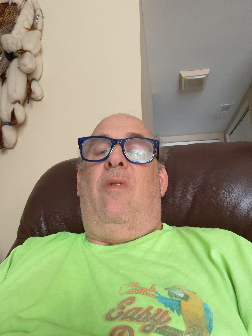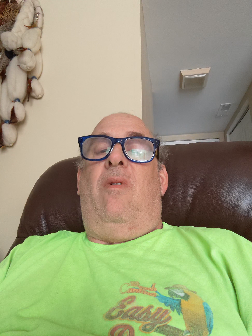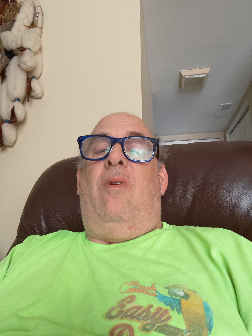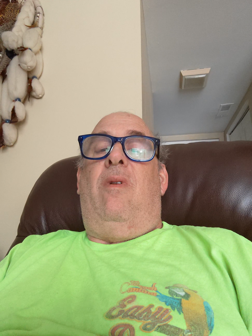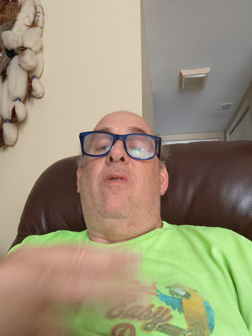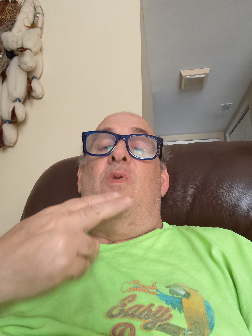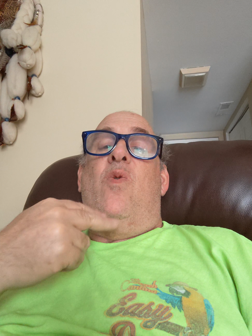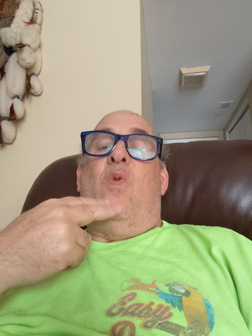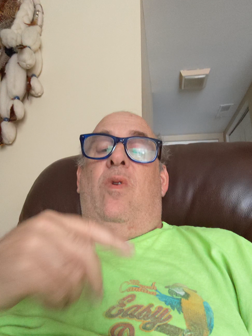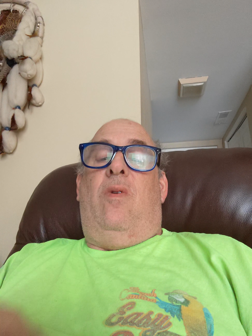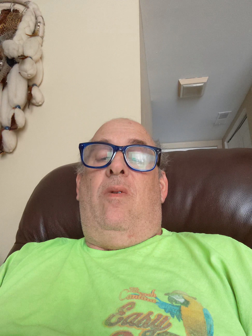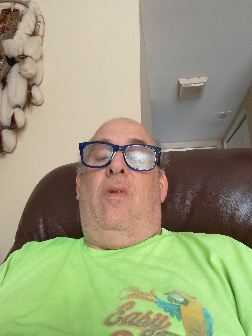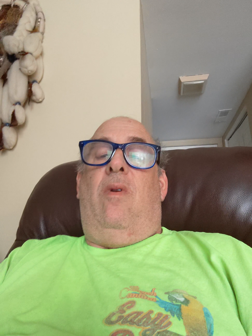cute